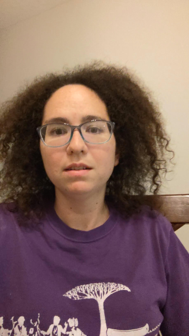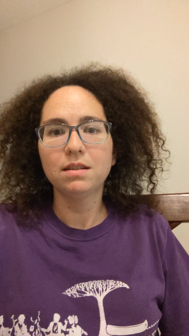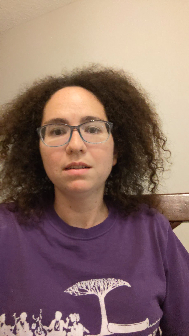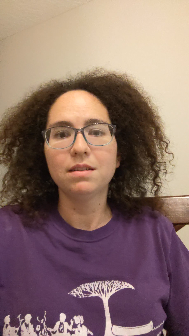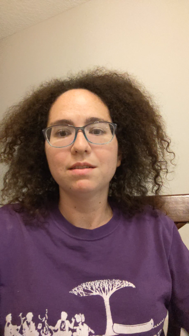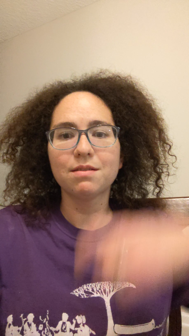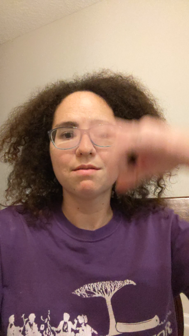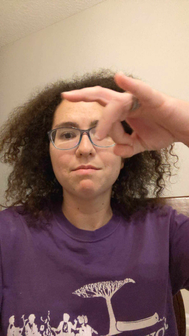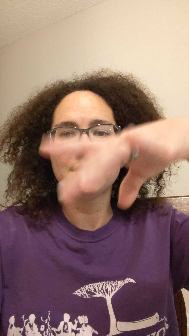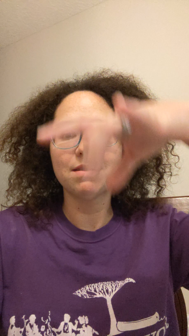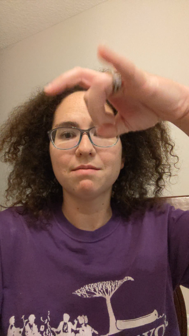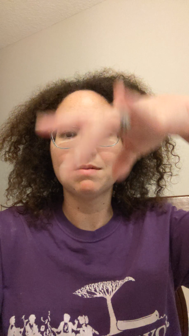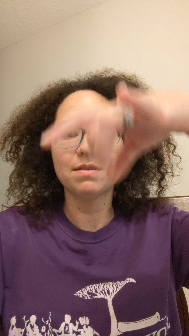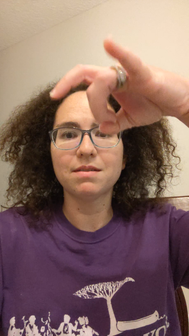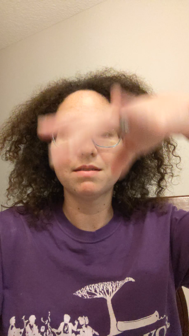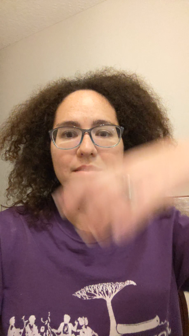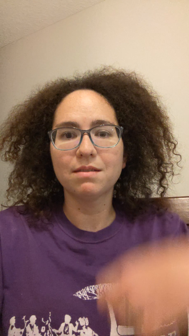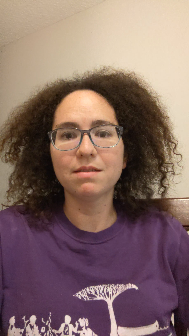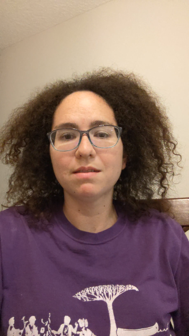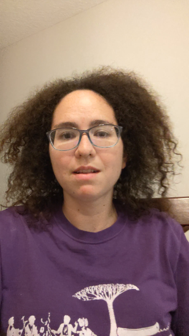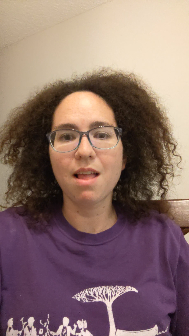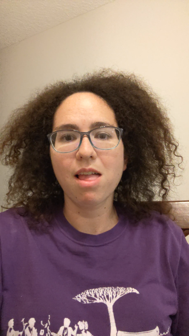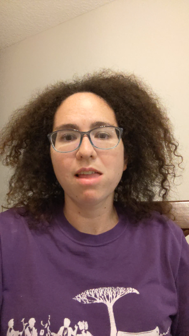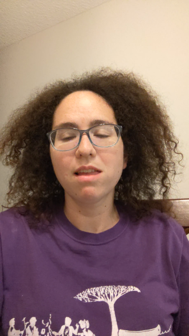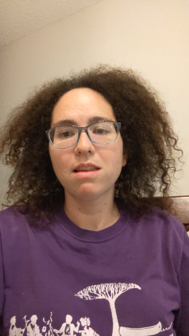pumpkin